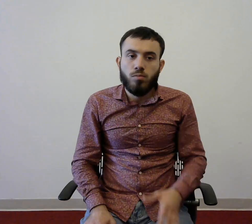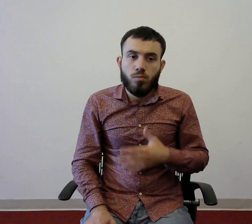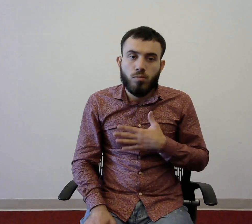mən